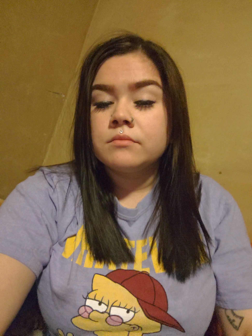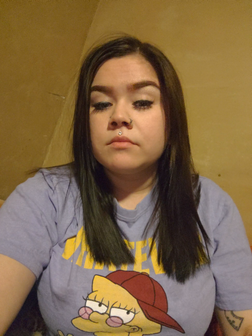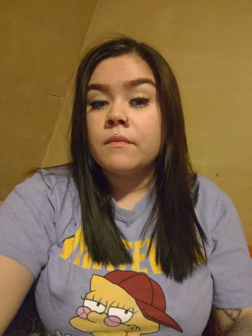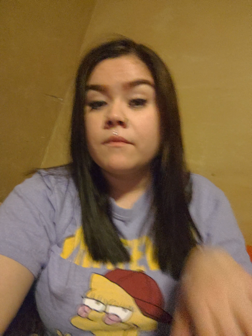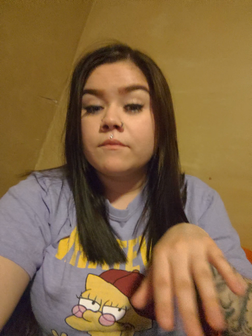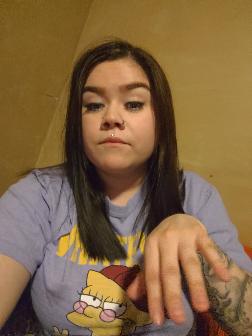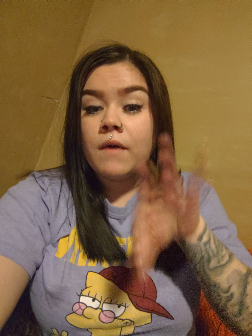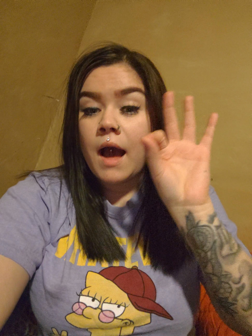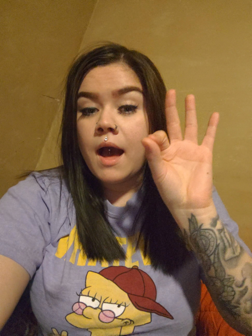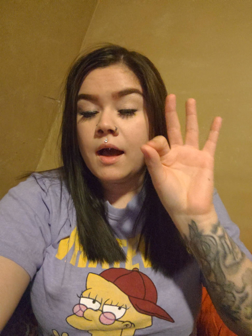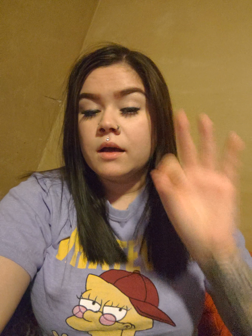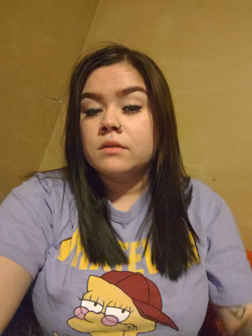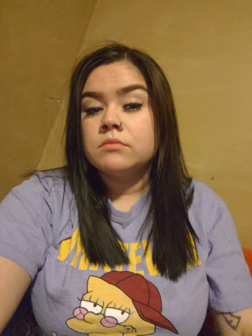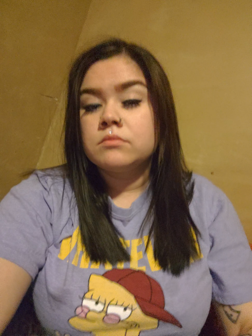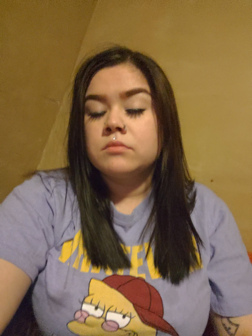find